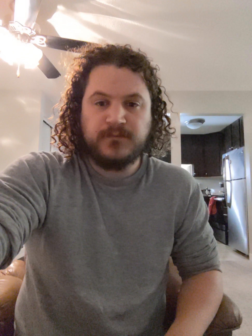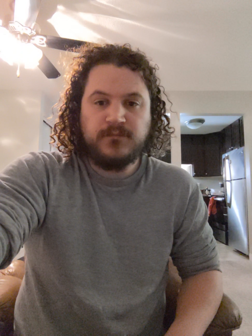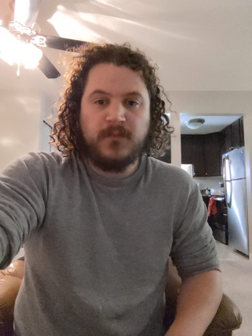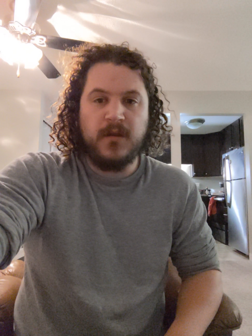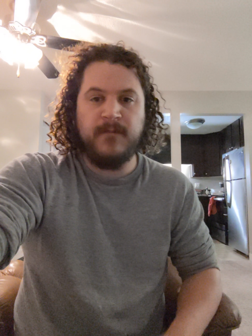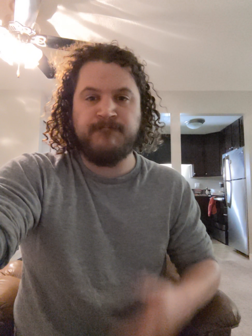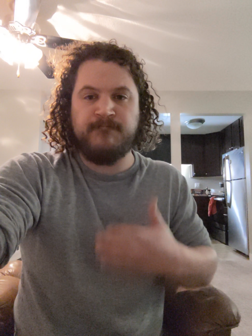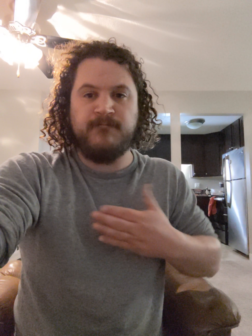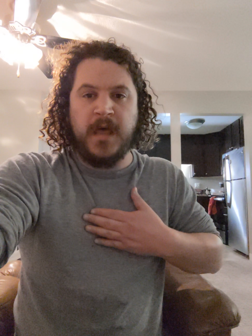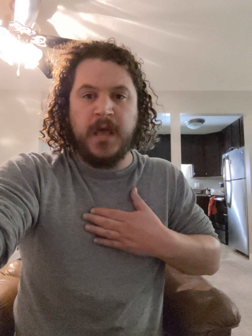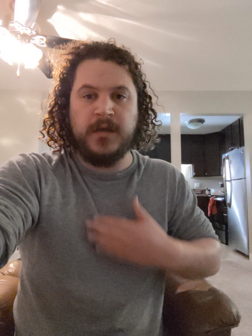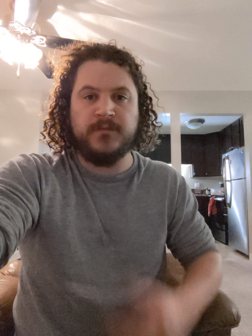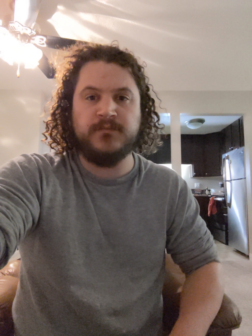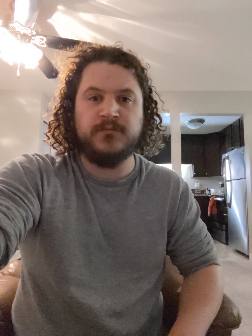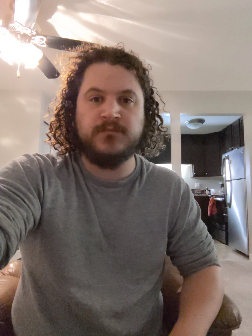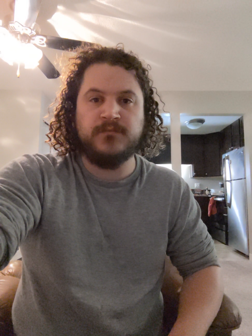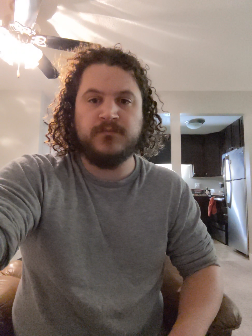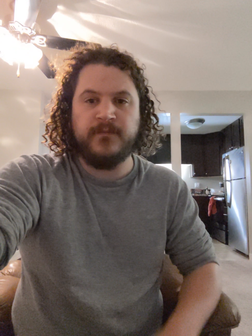my